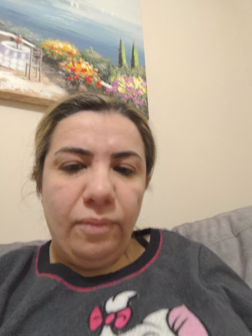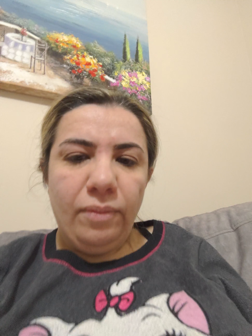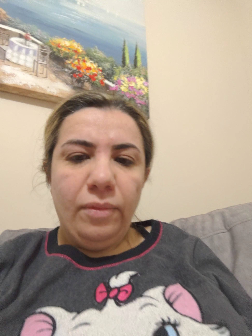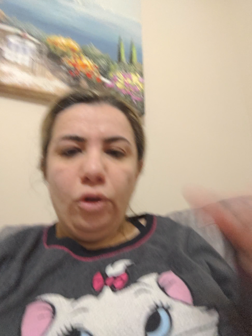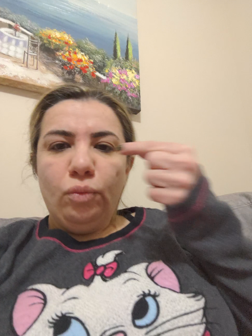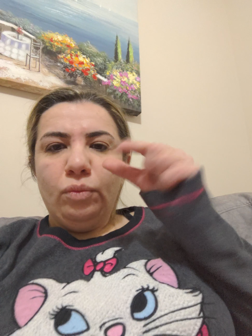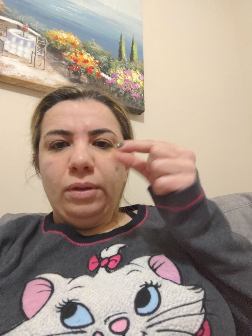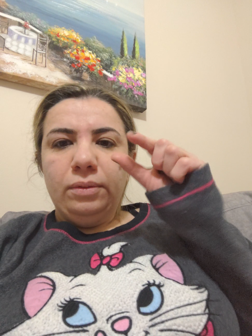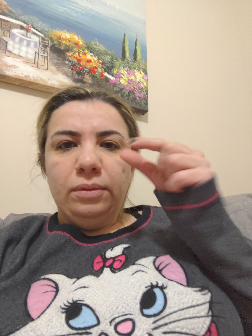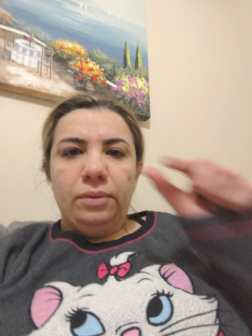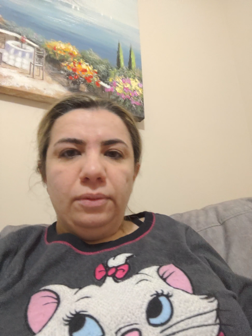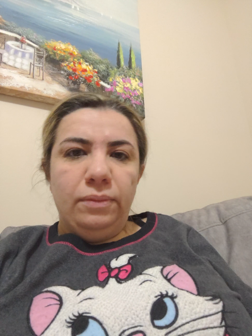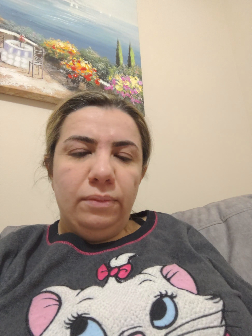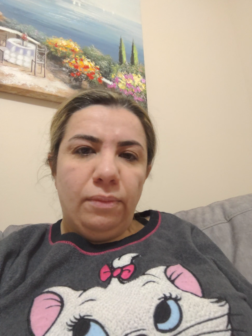green